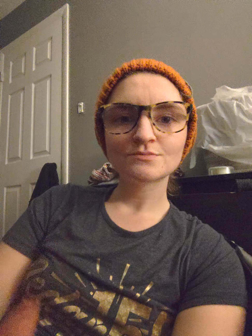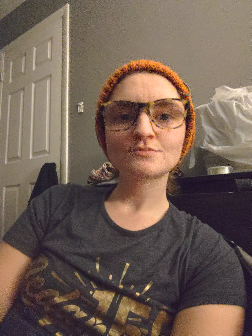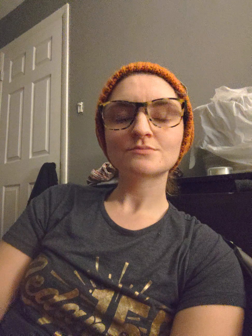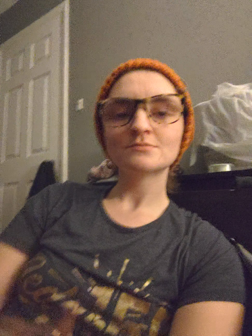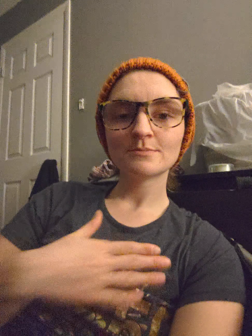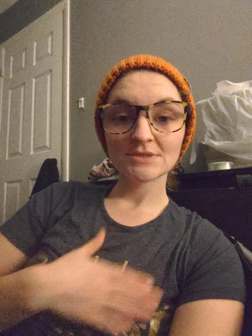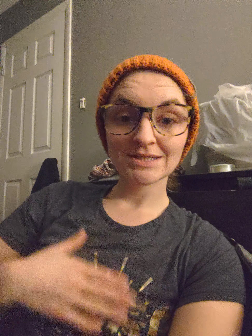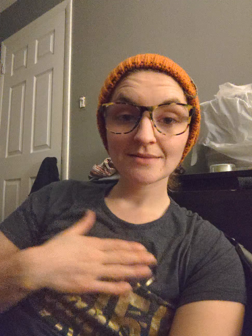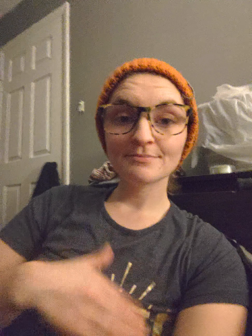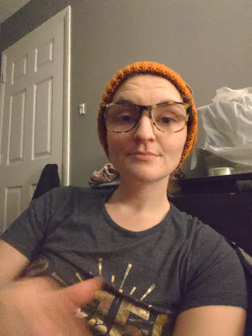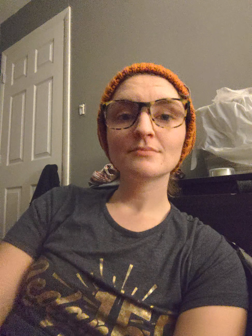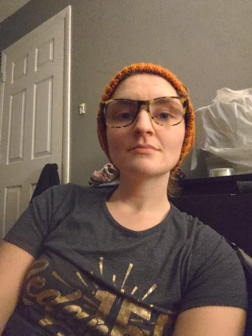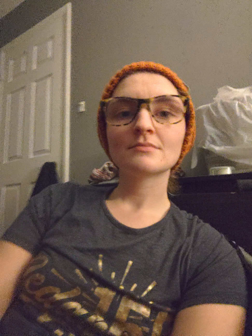please